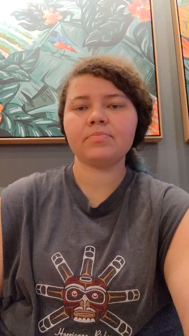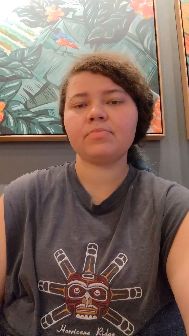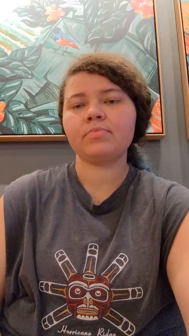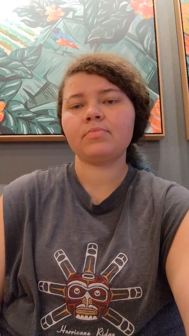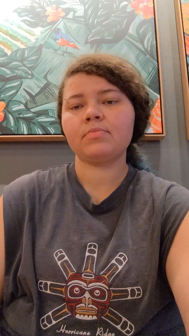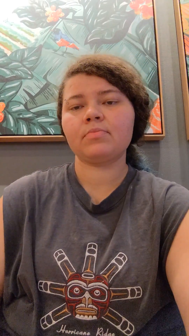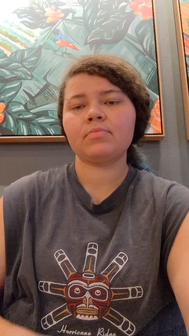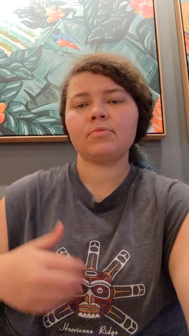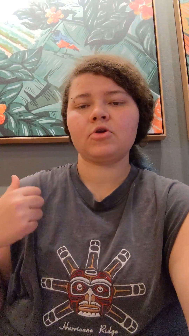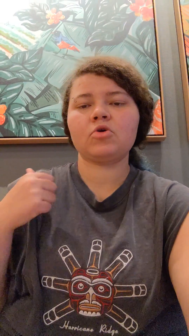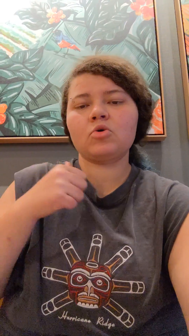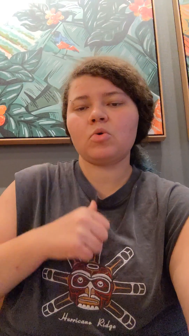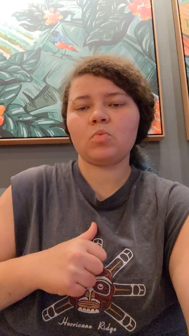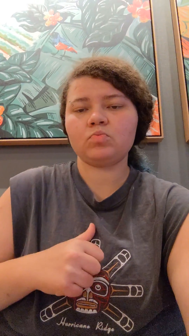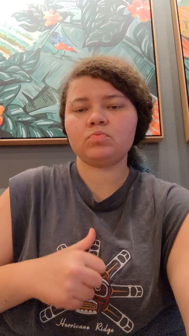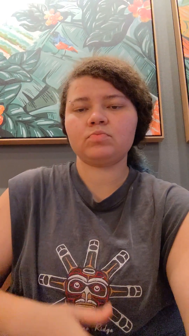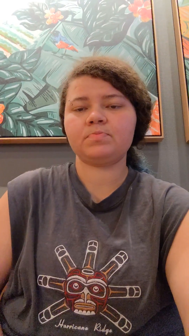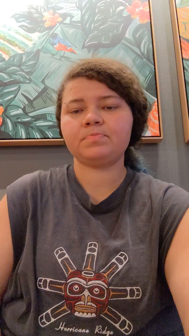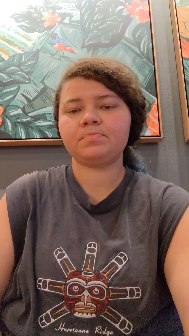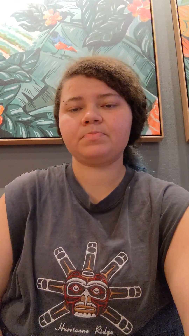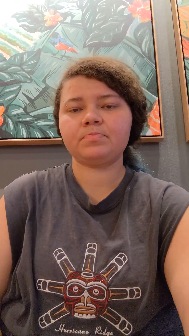coats